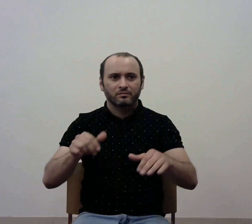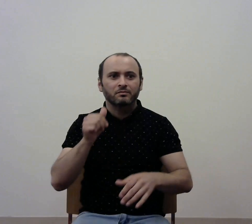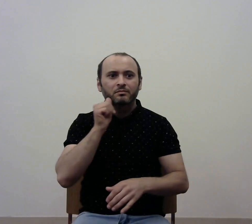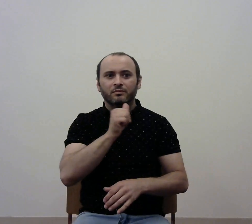parol